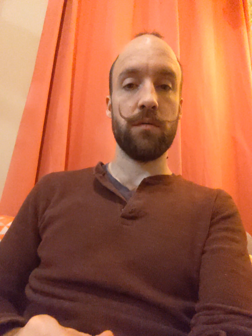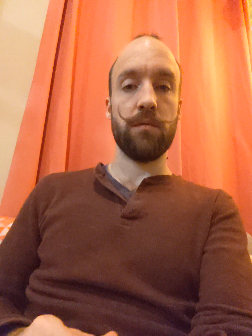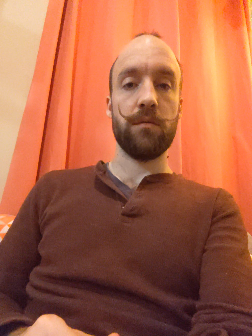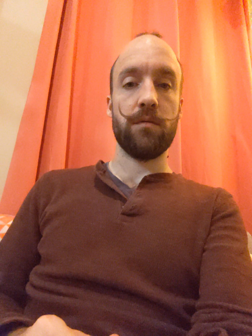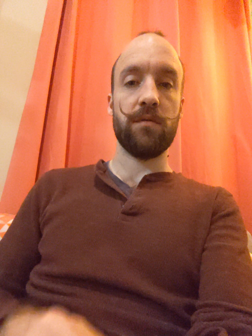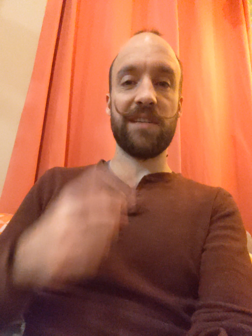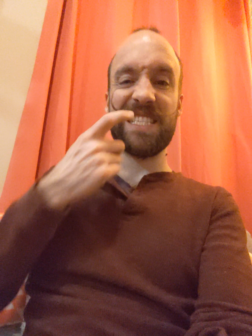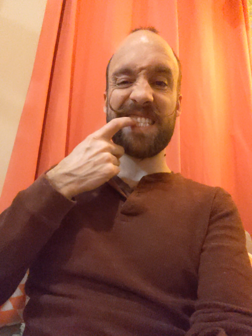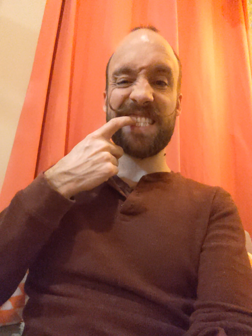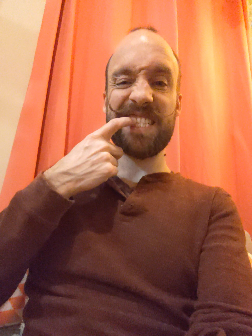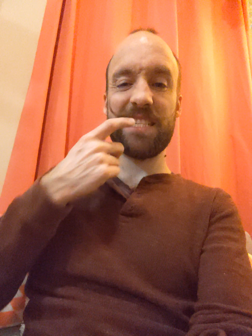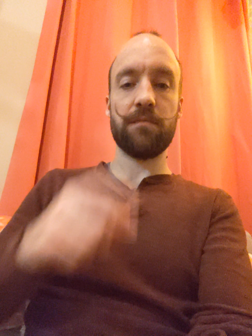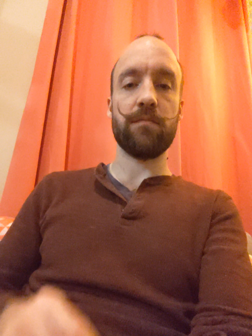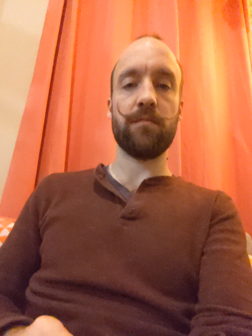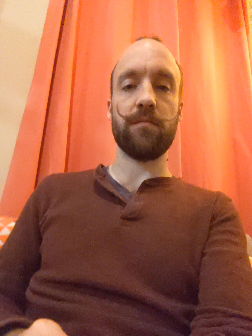tooth